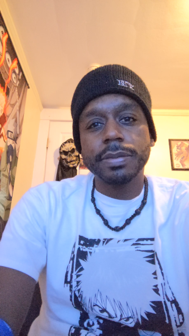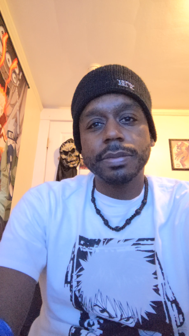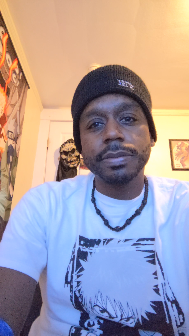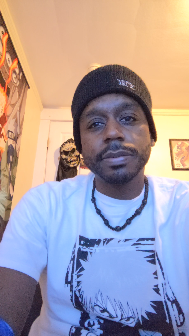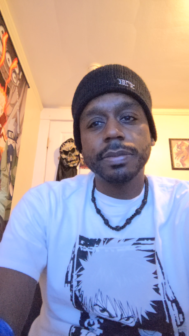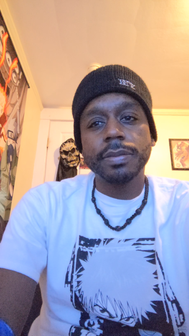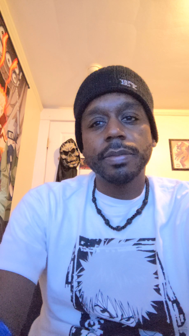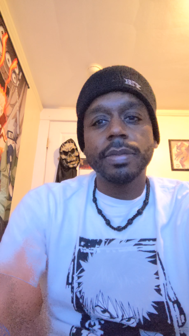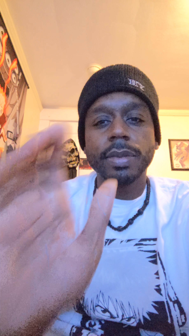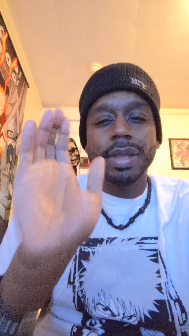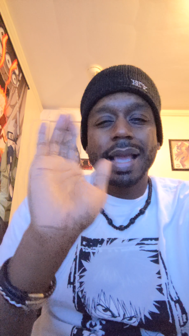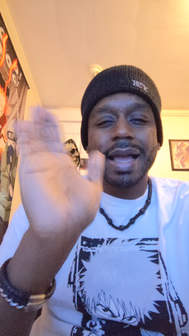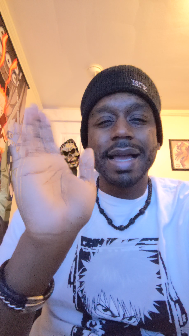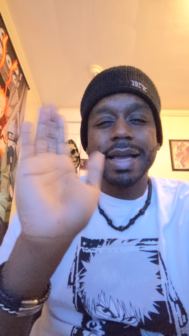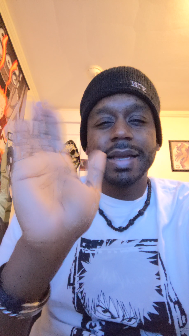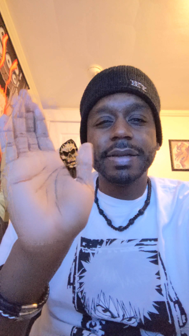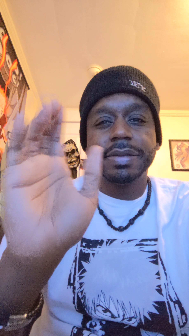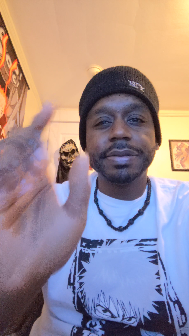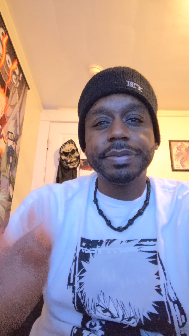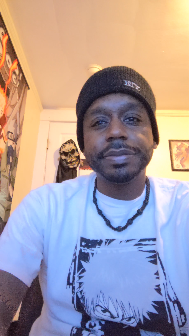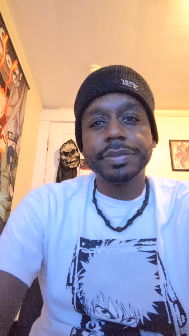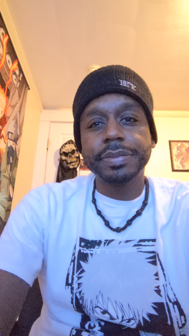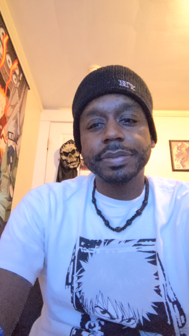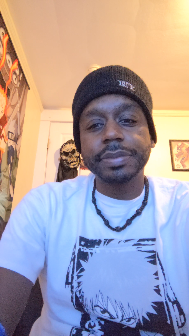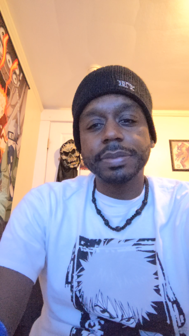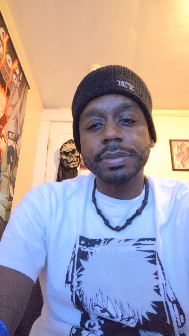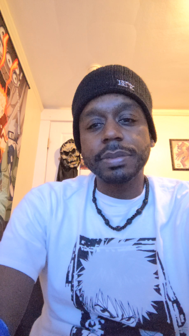hi